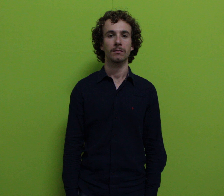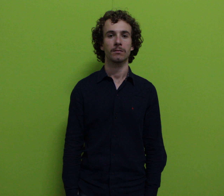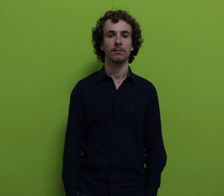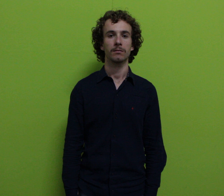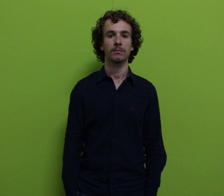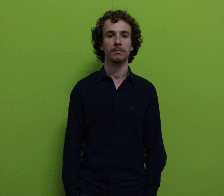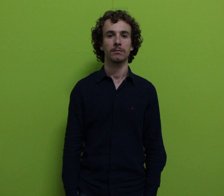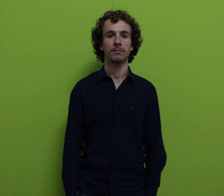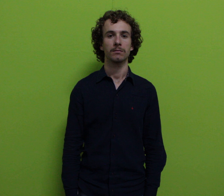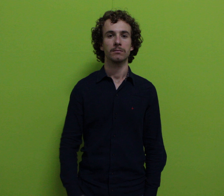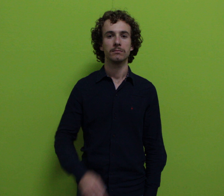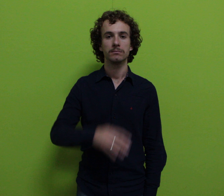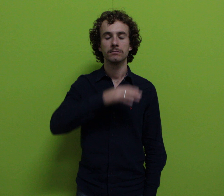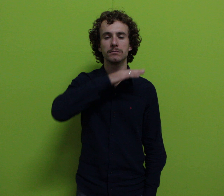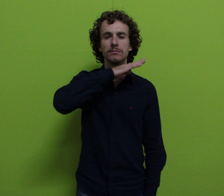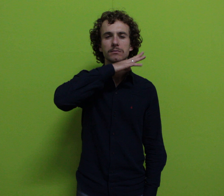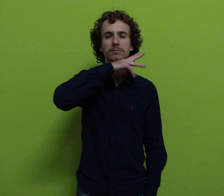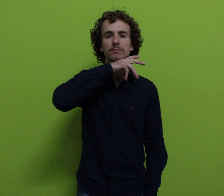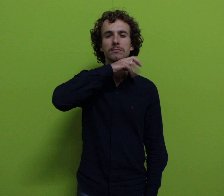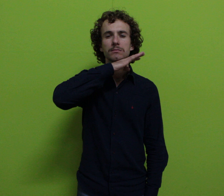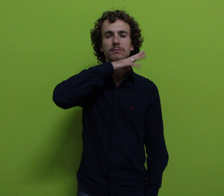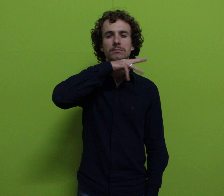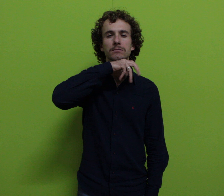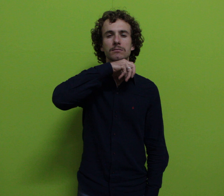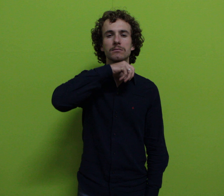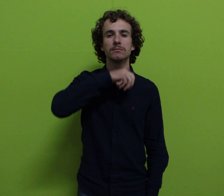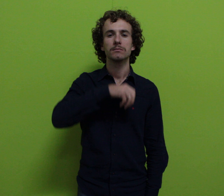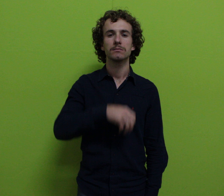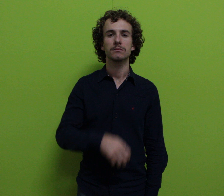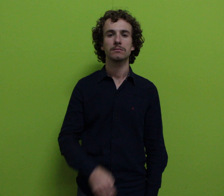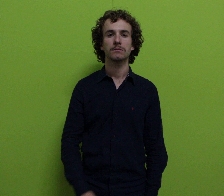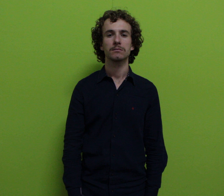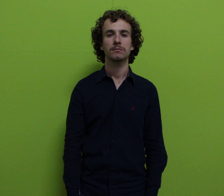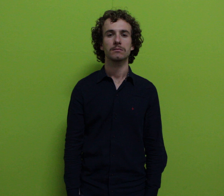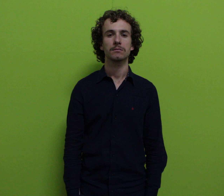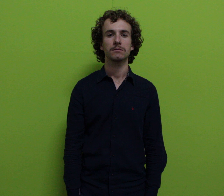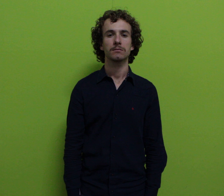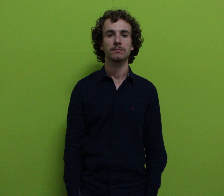ruim